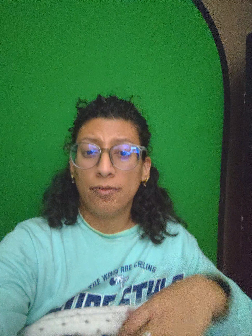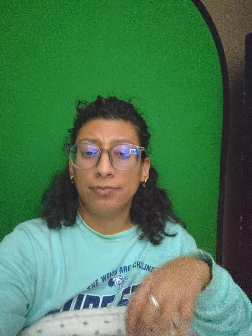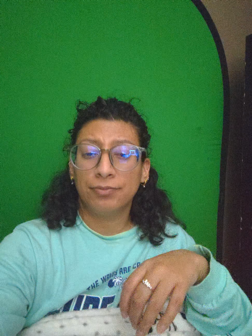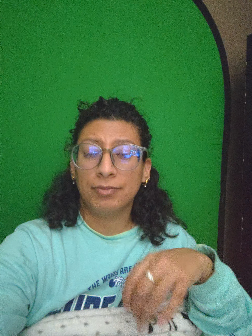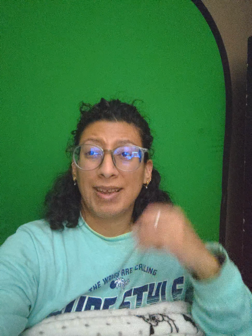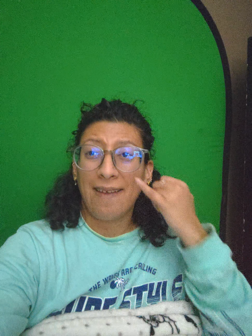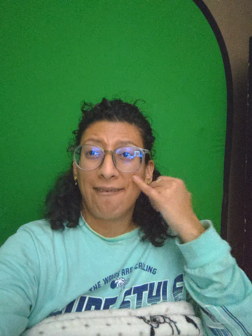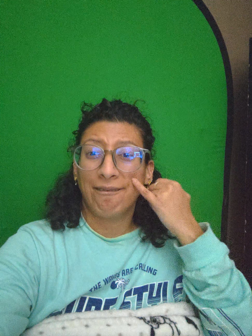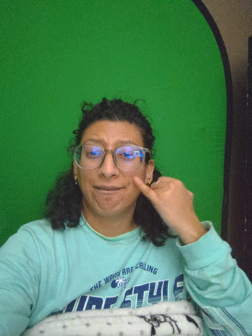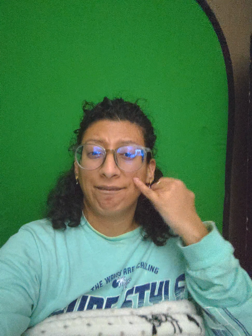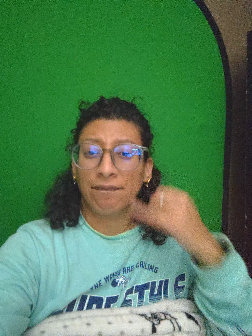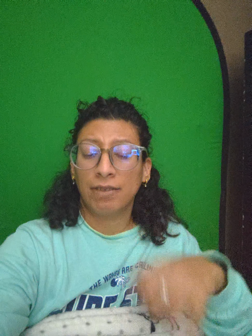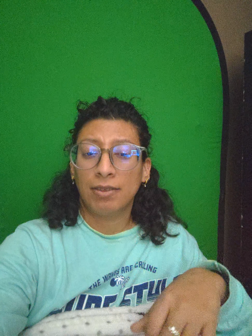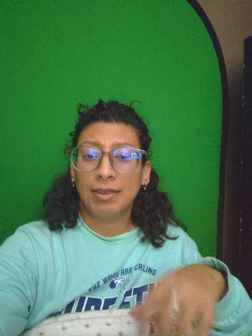if